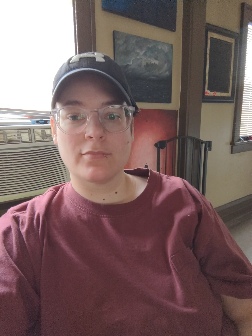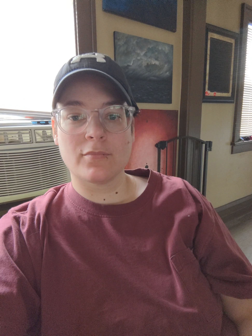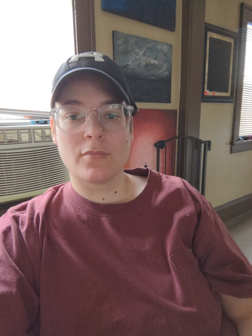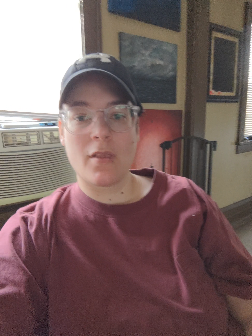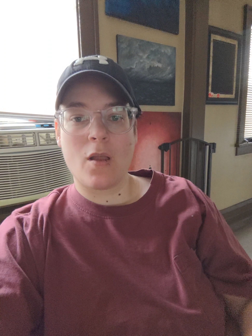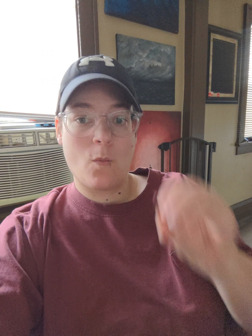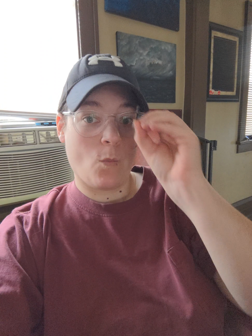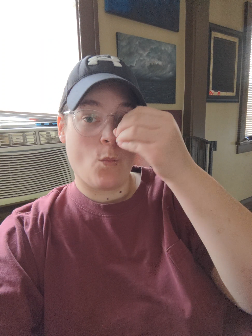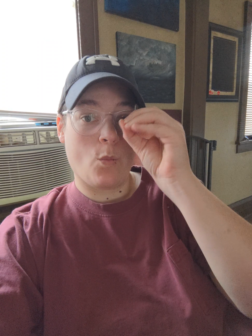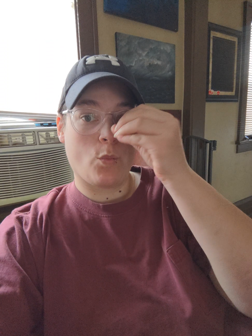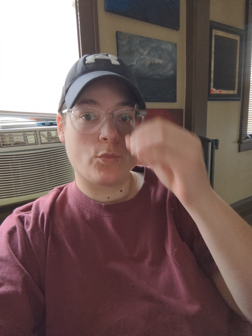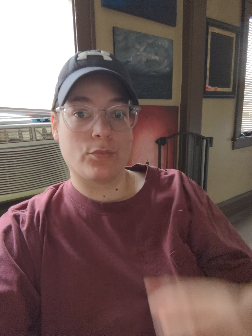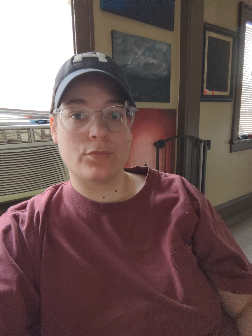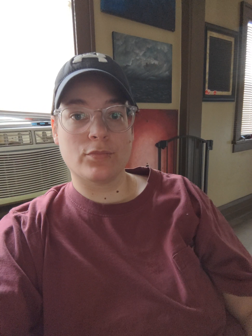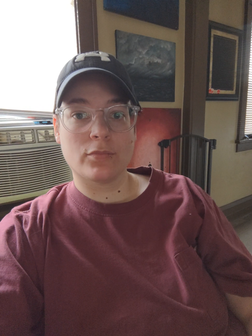owl